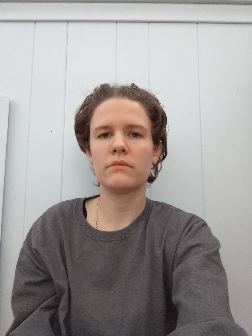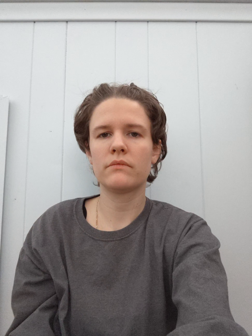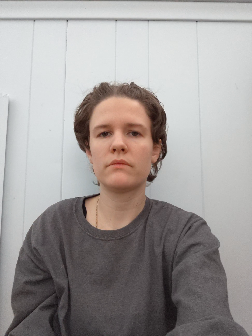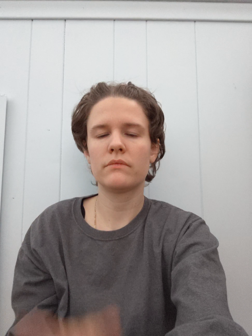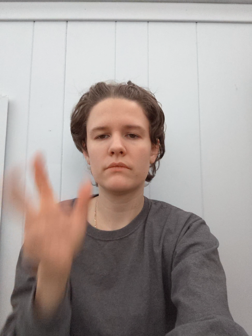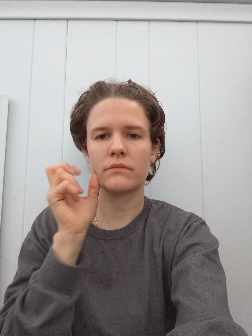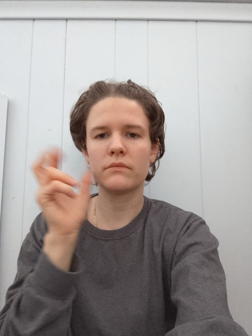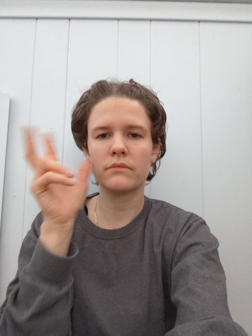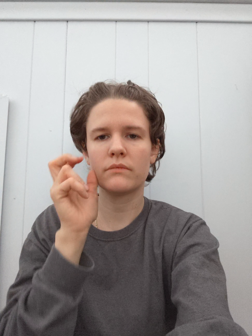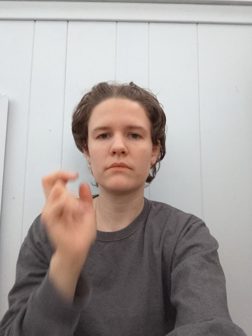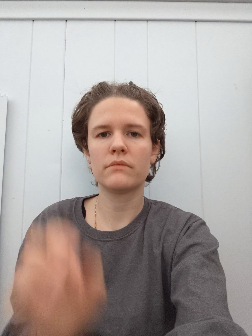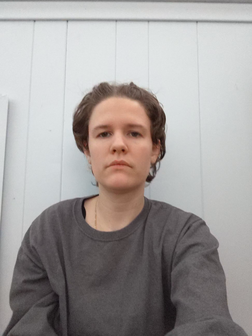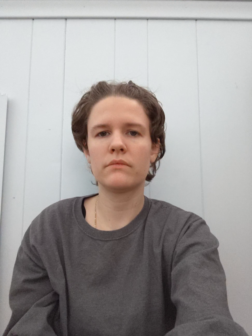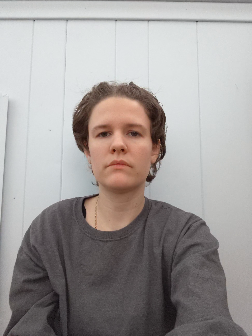hear